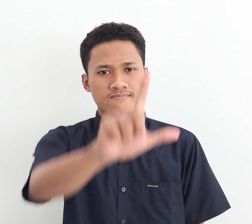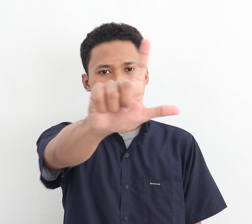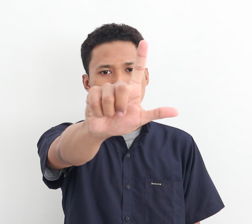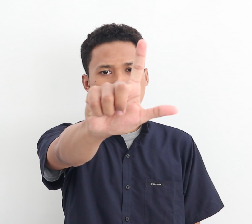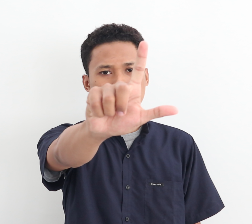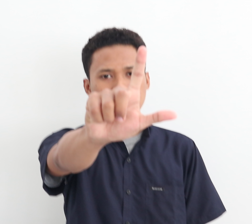L